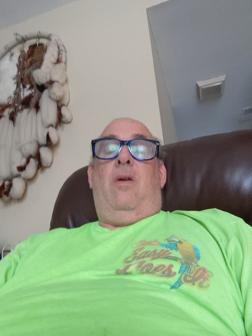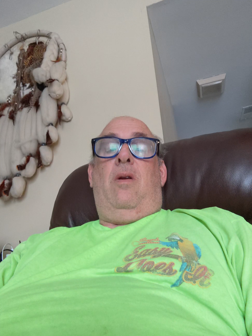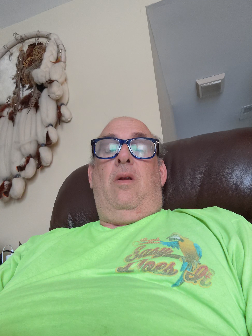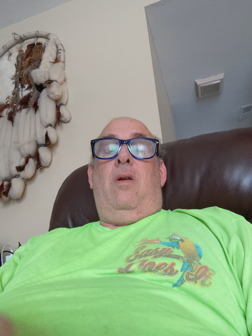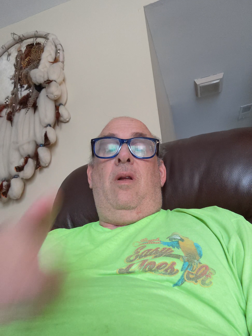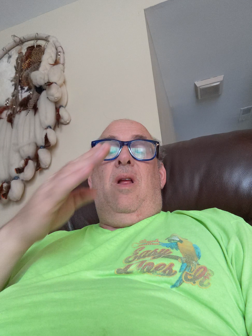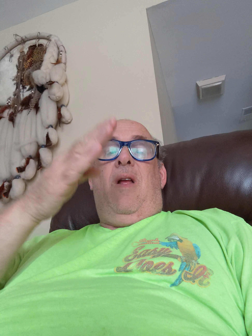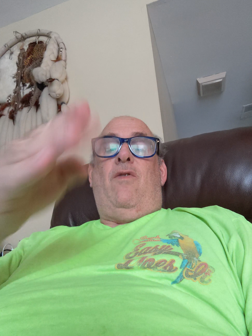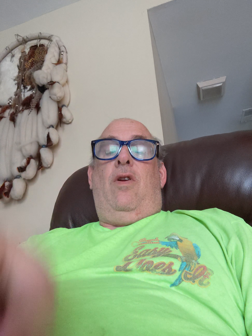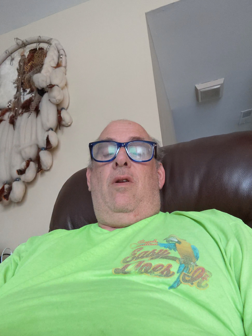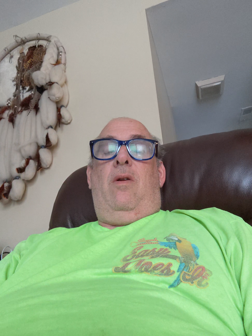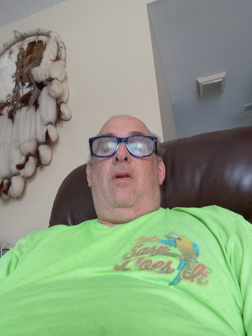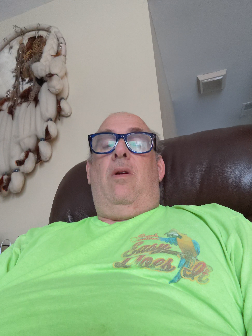after